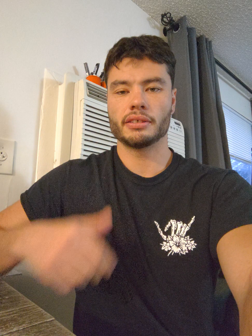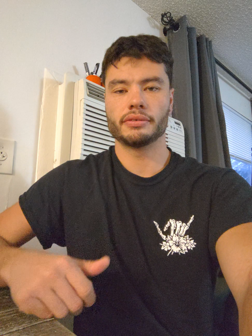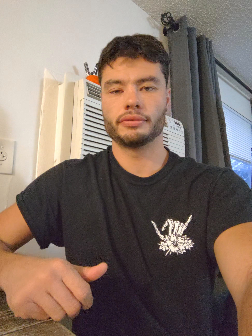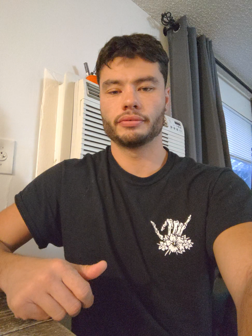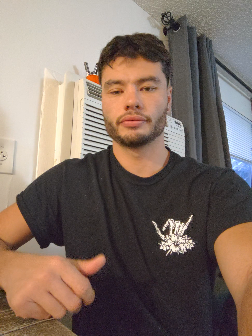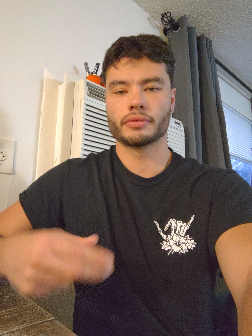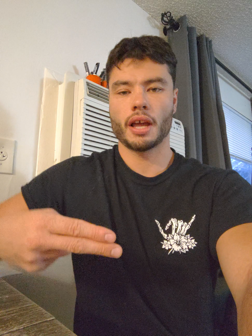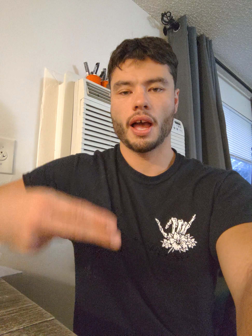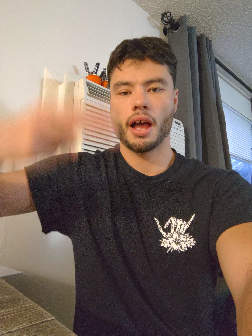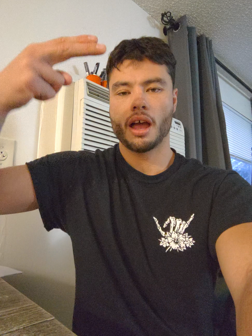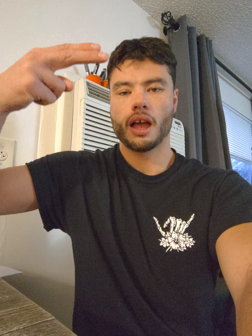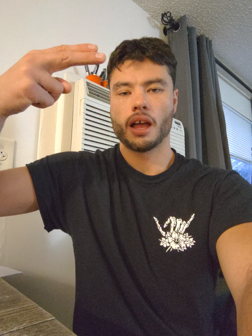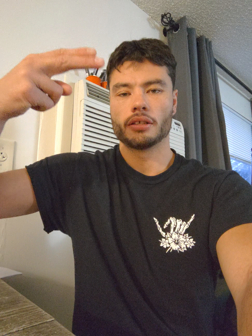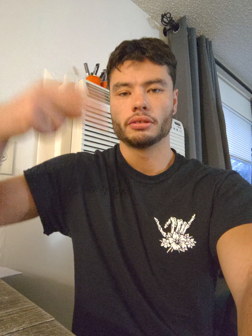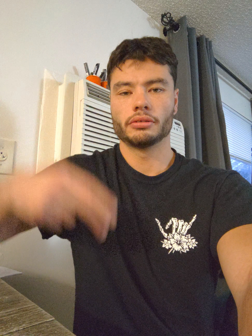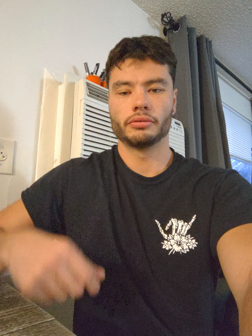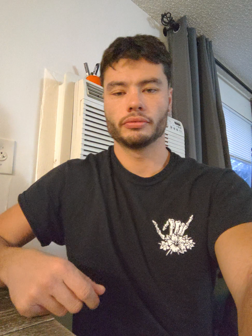high